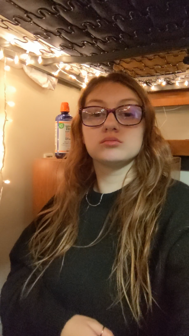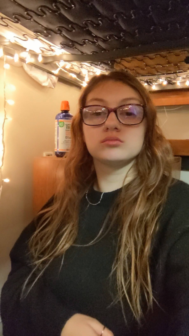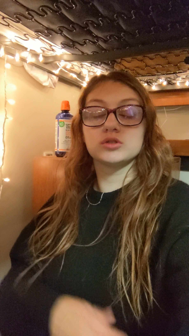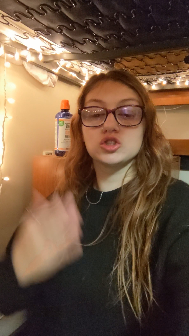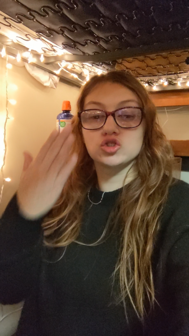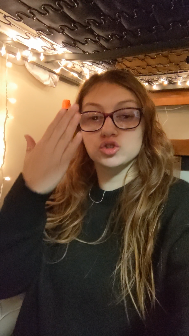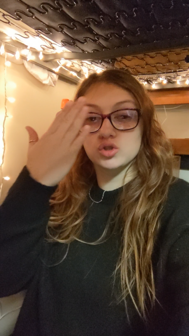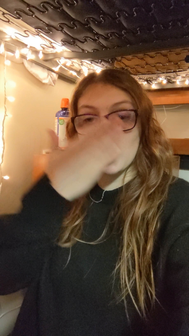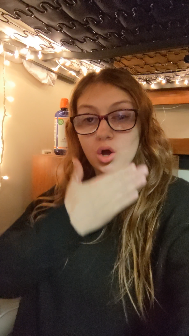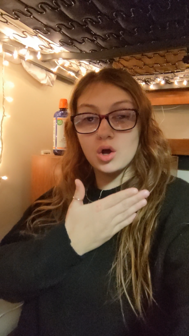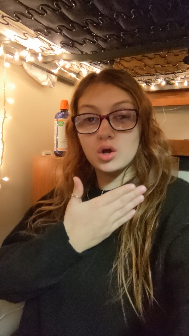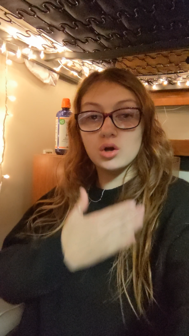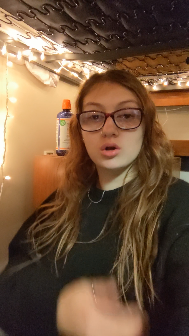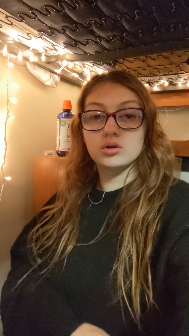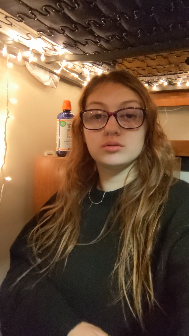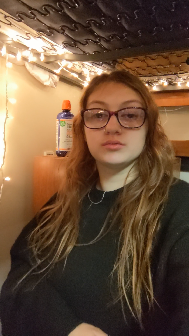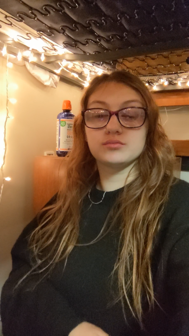dark